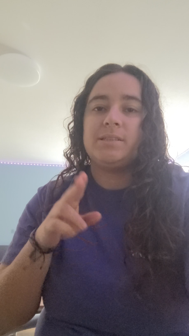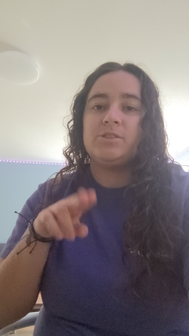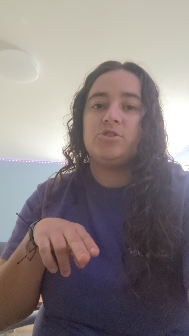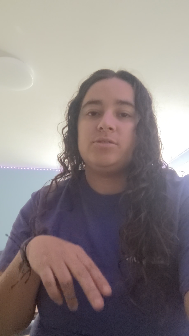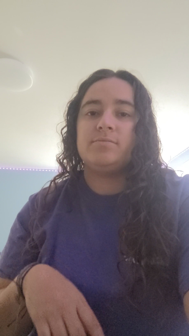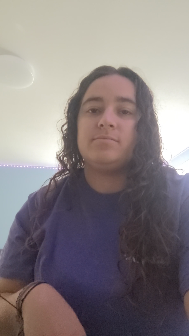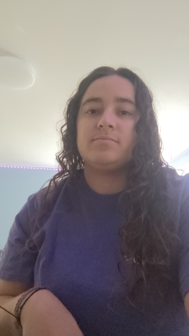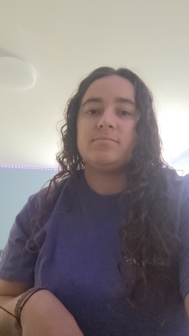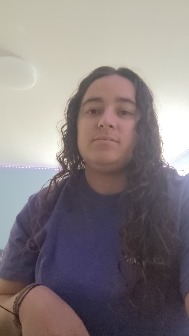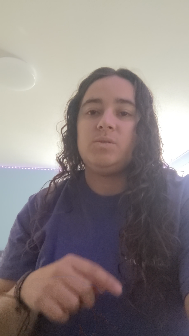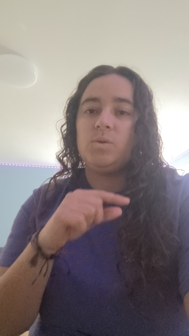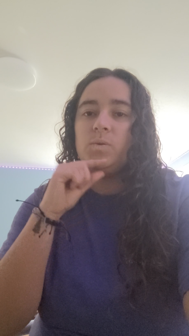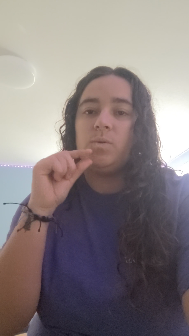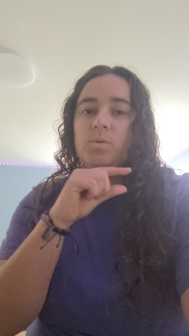glue